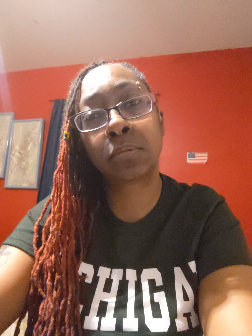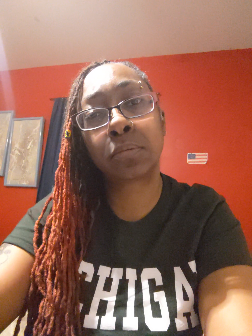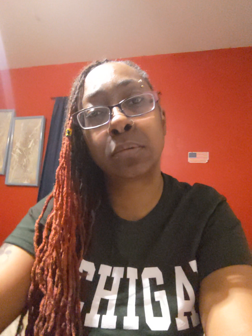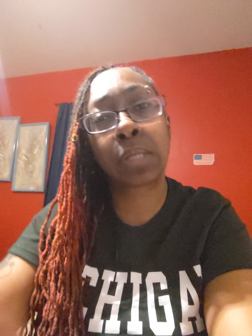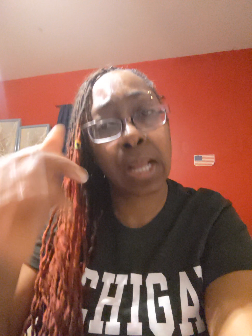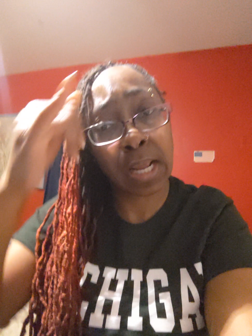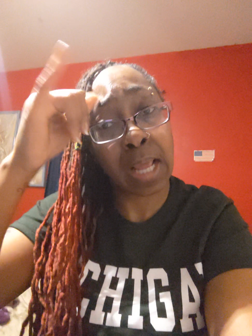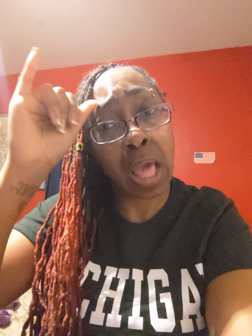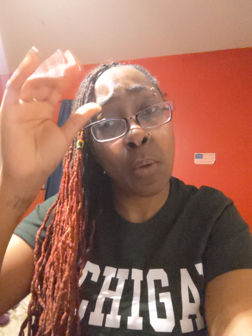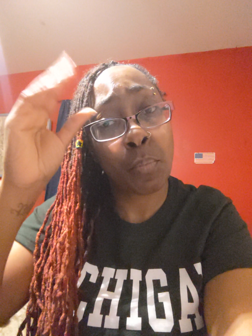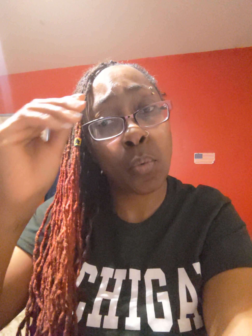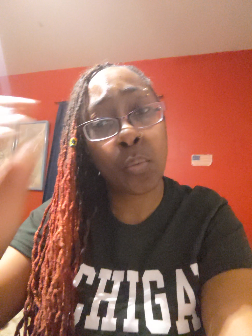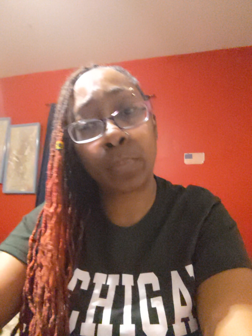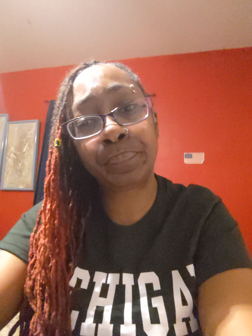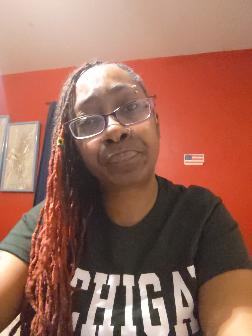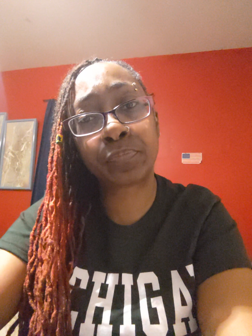cowboy